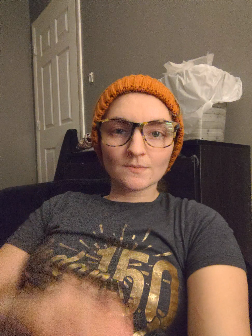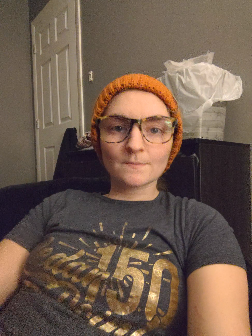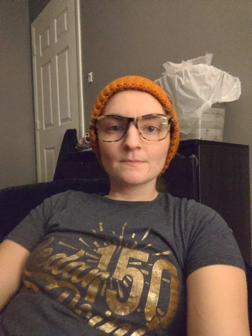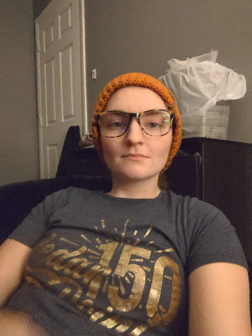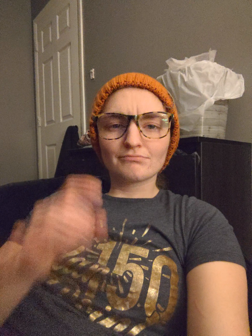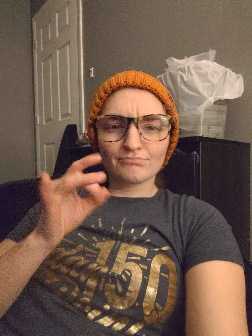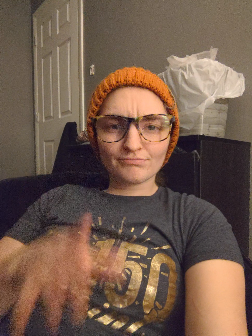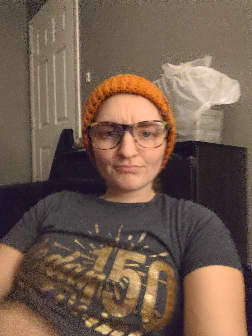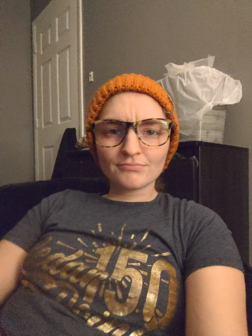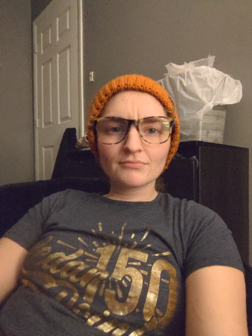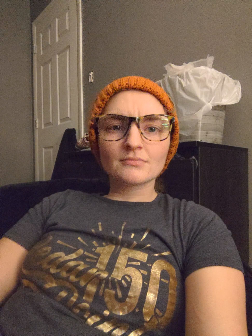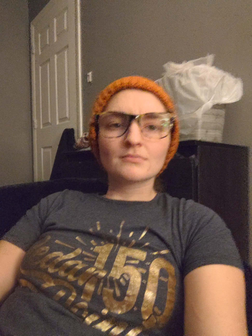hate